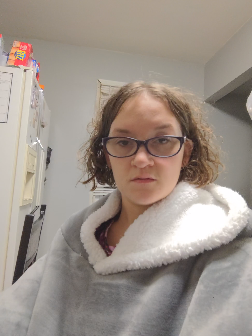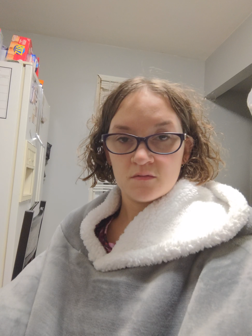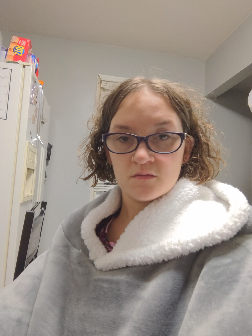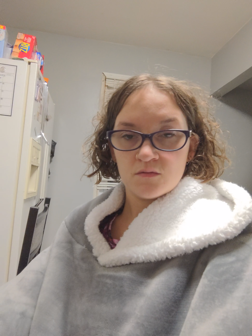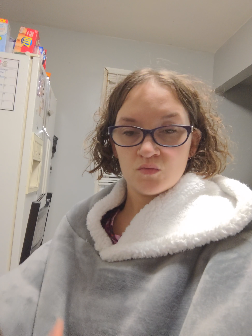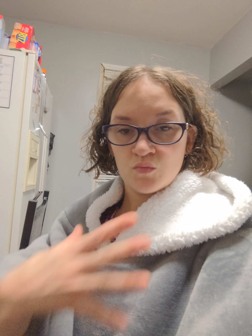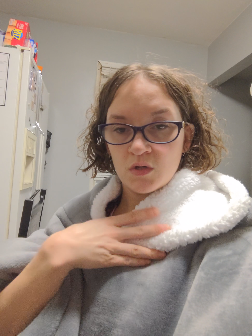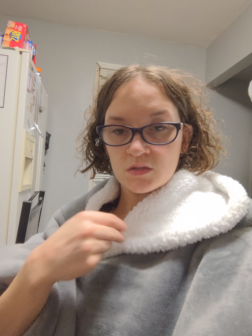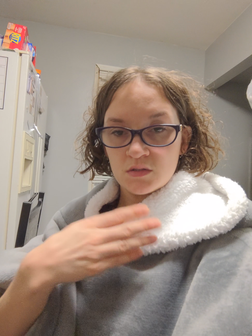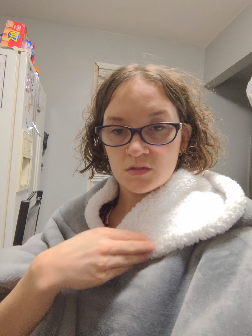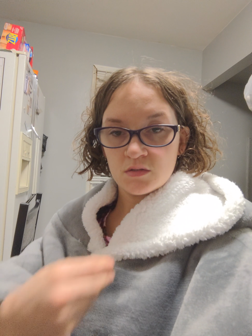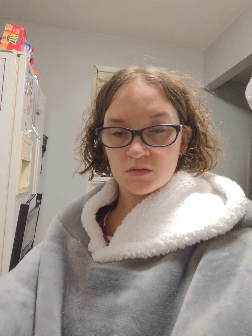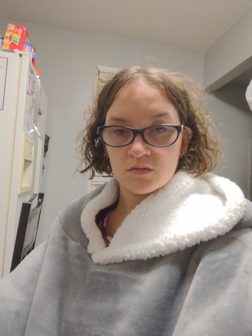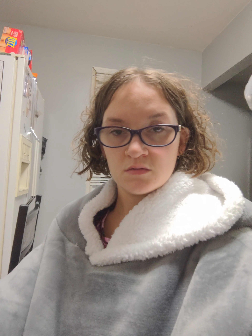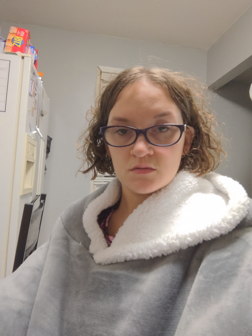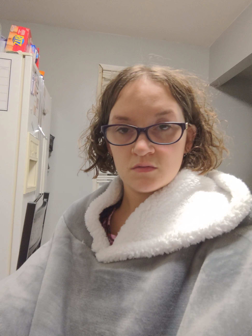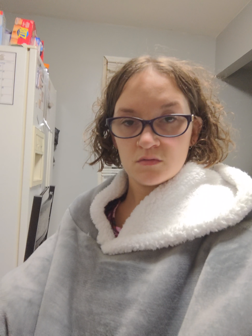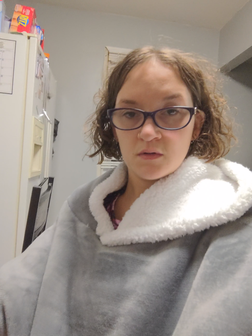white